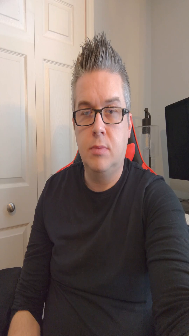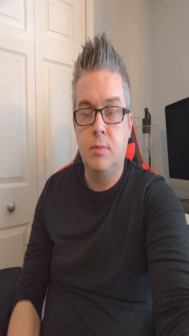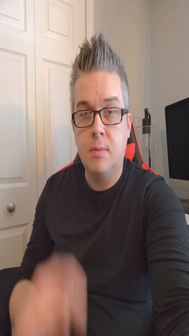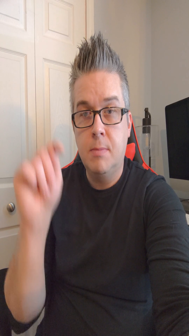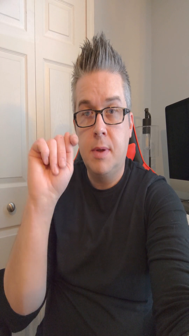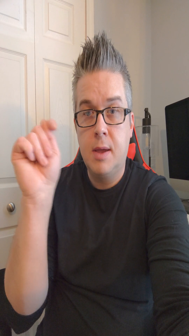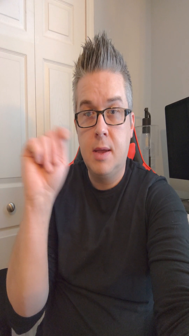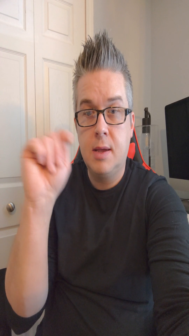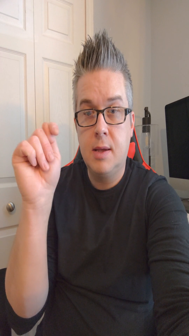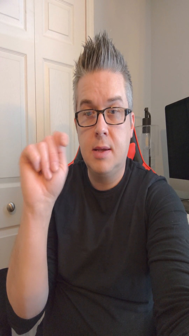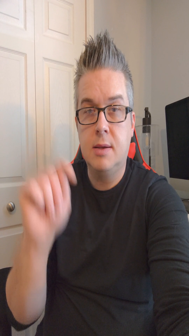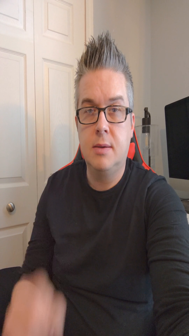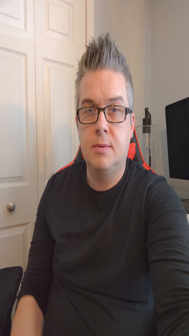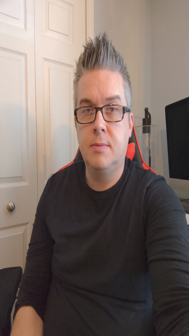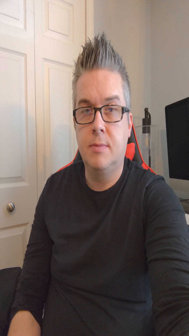potty